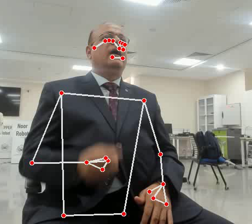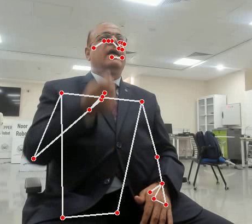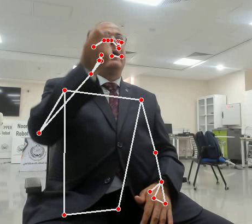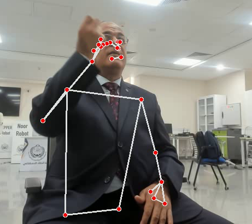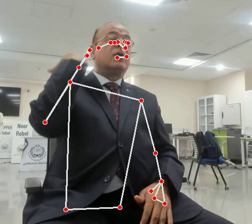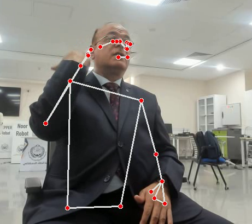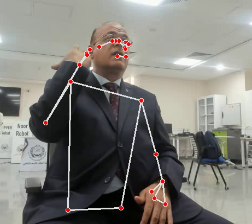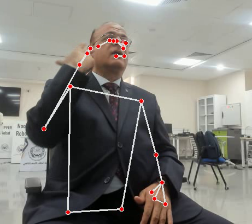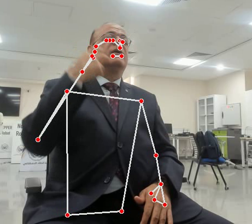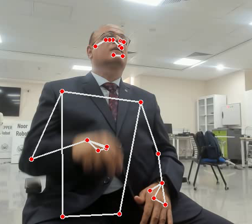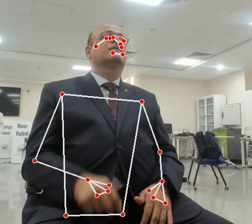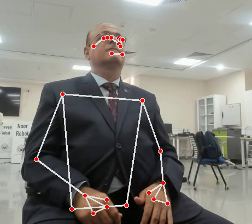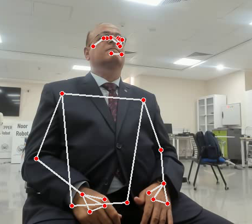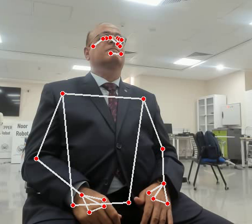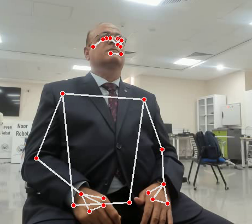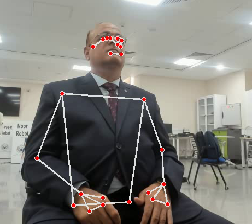ermy wra dhrk